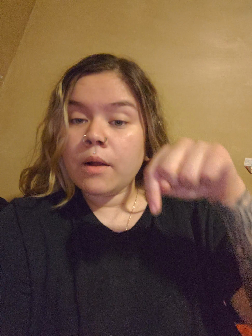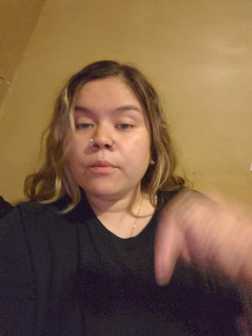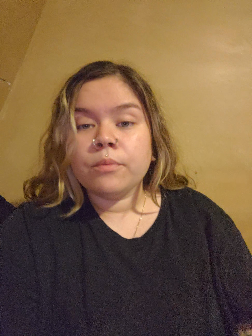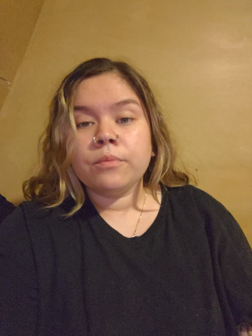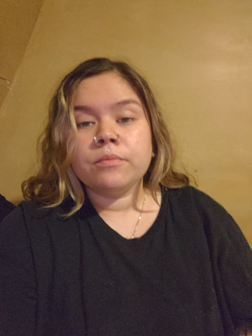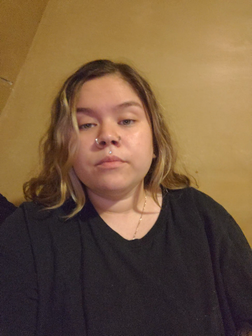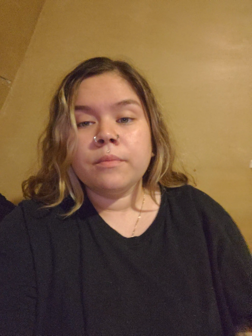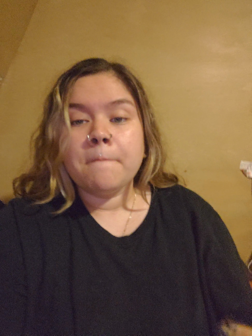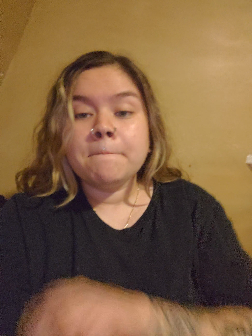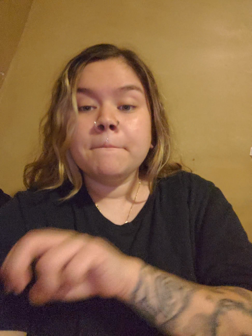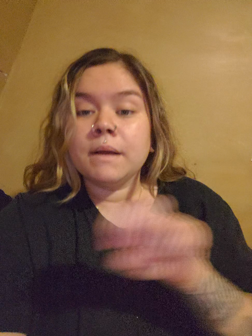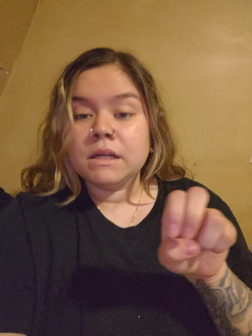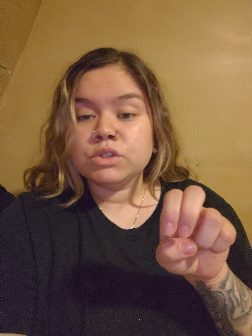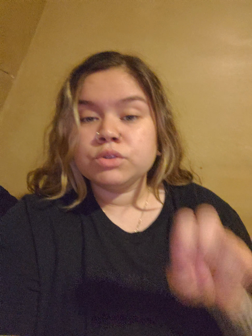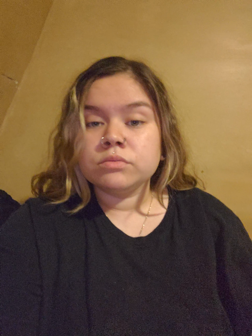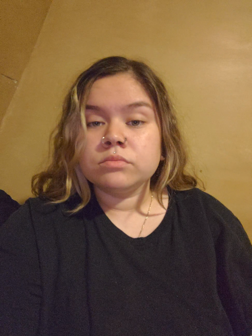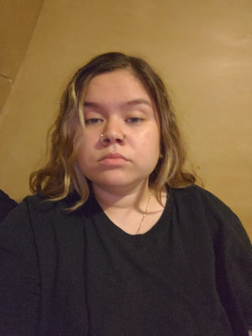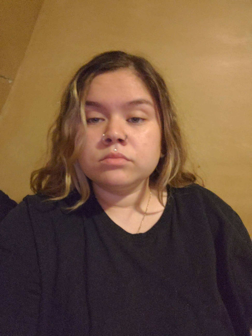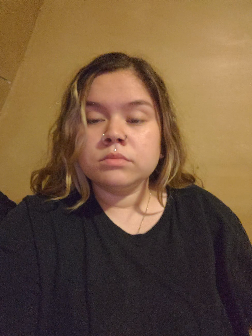bench